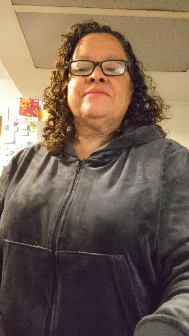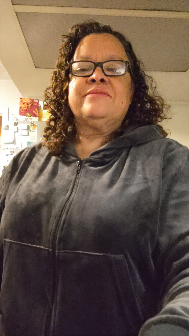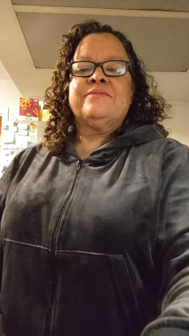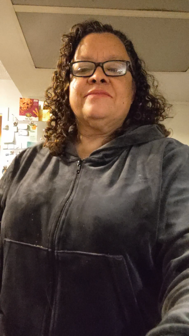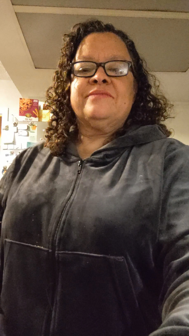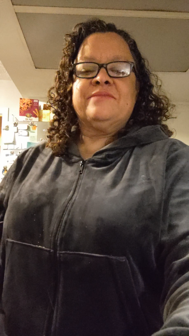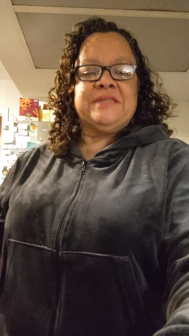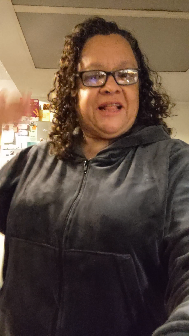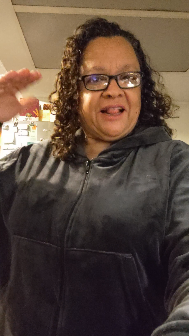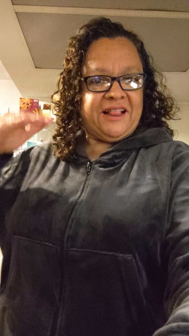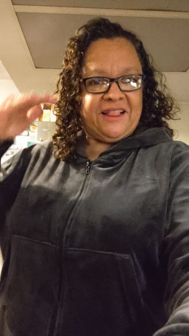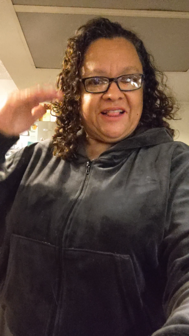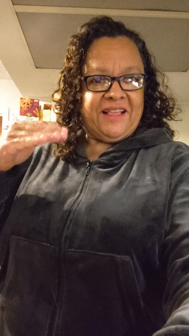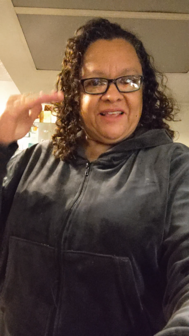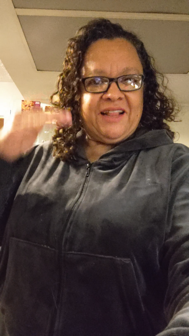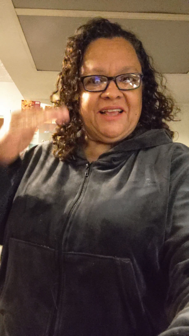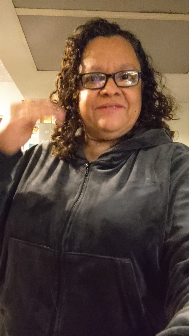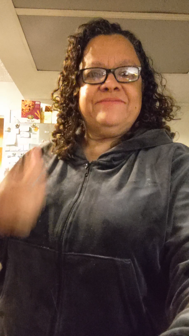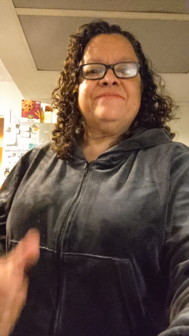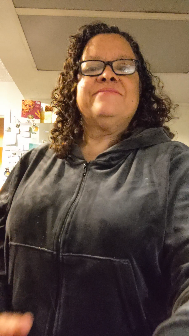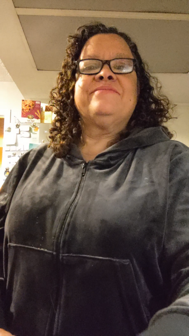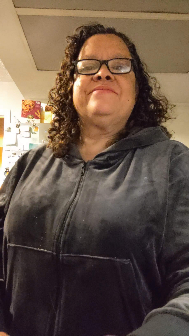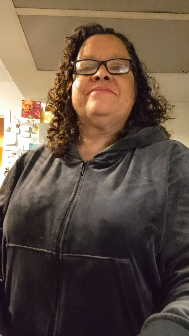little